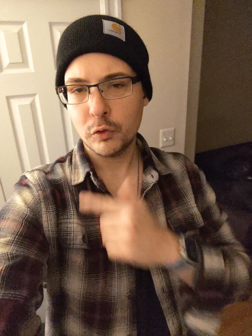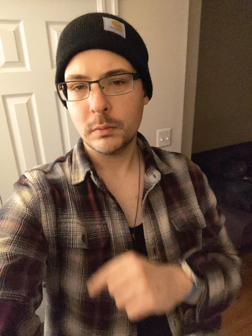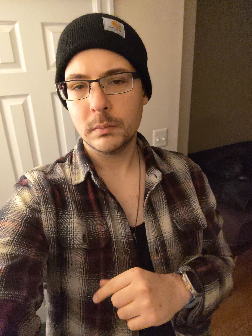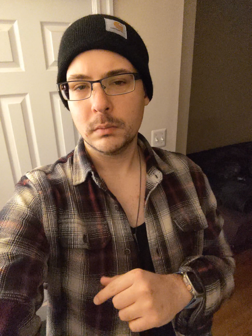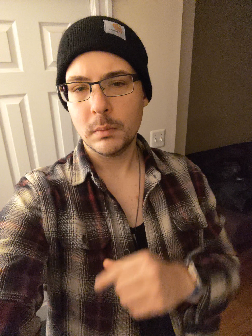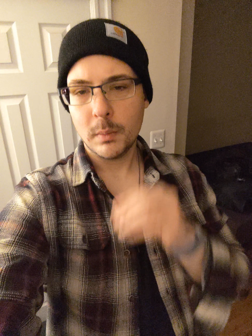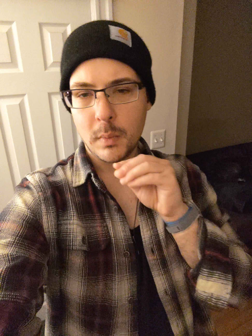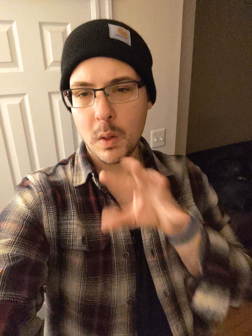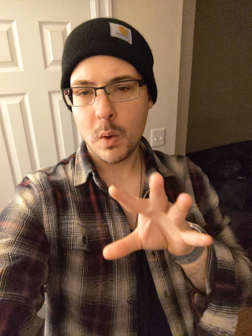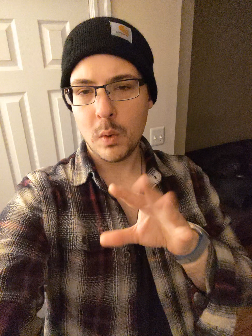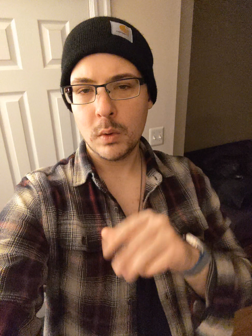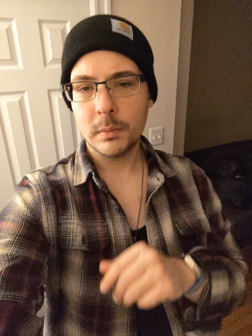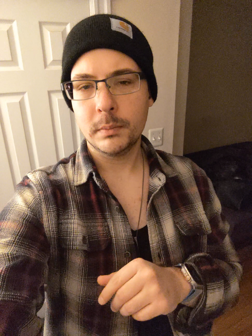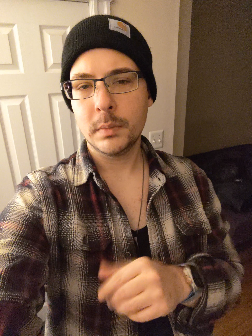blow